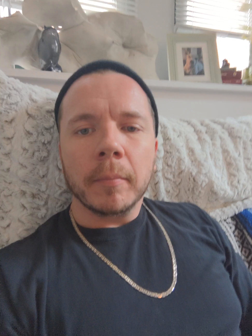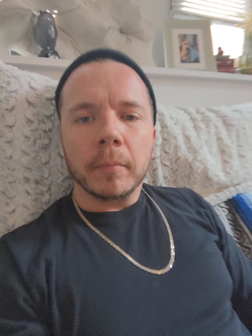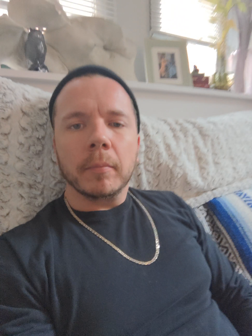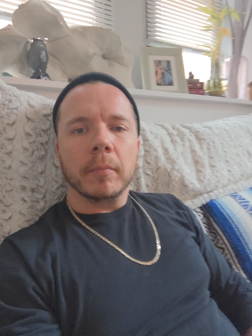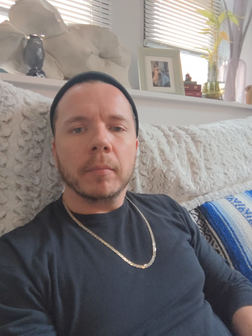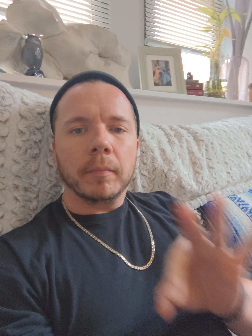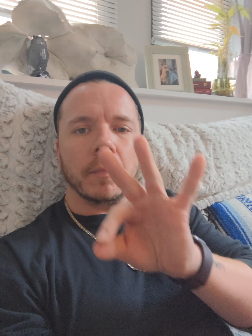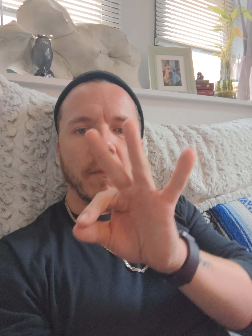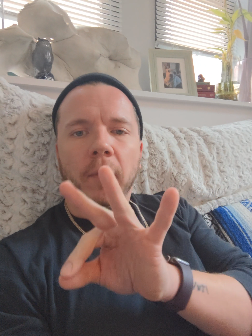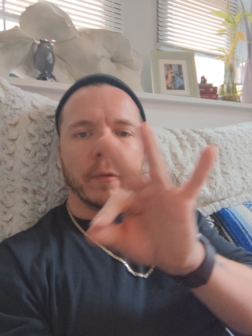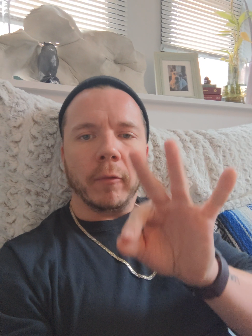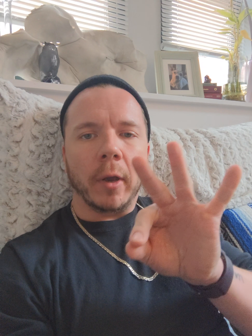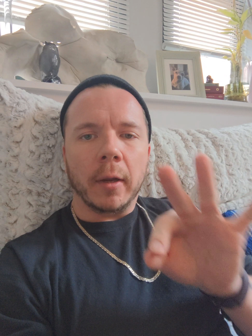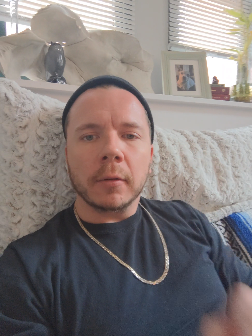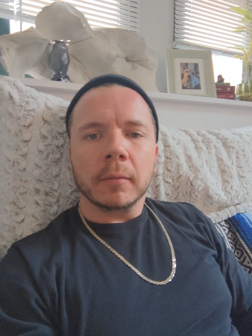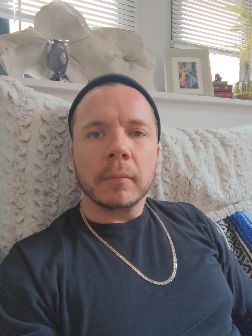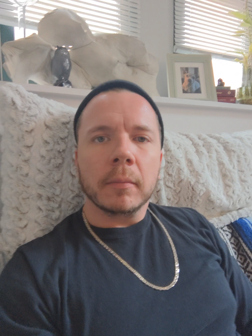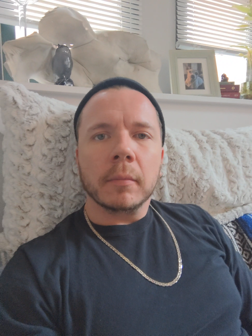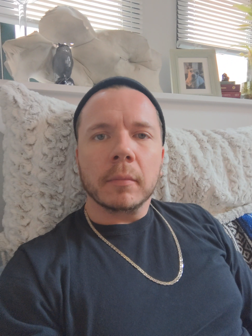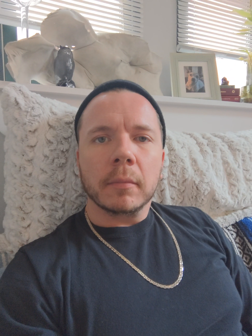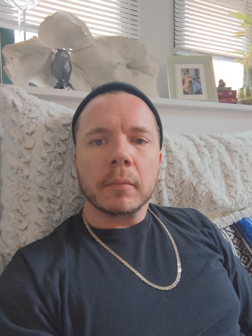french fries